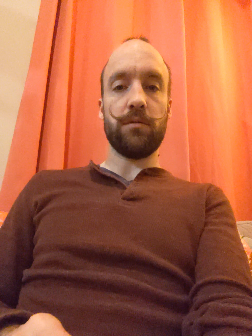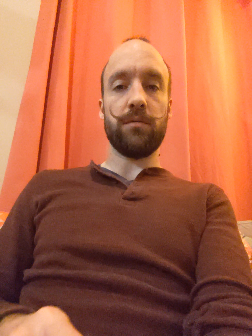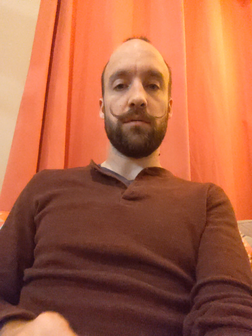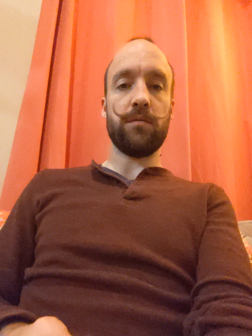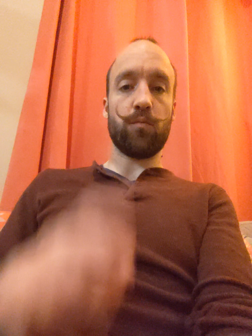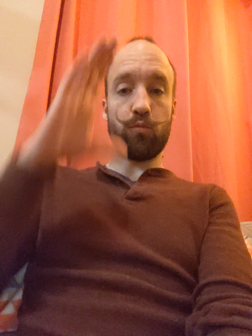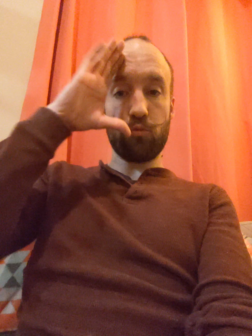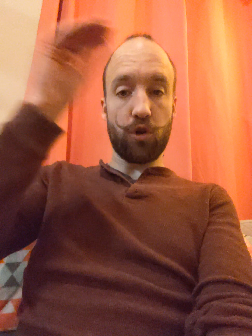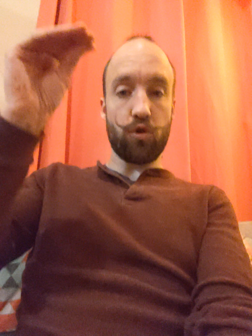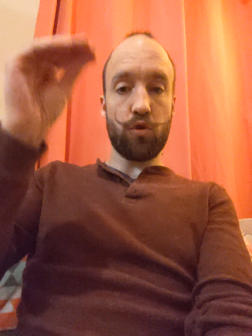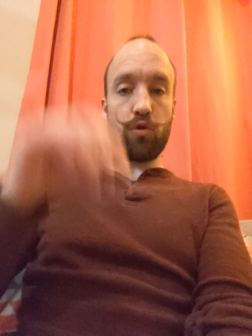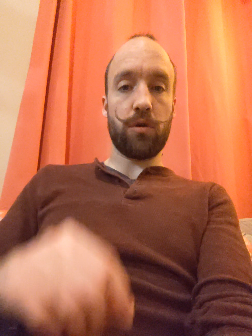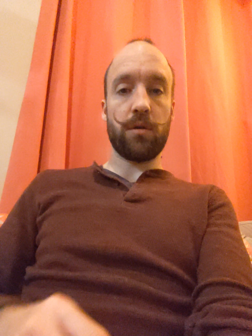boy